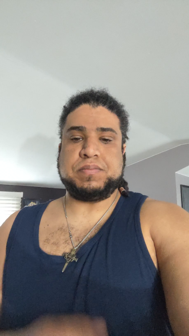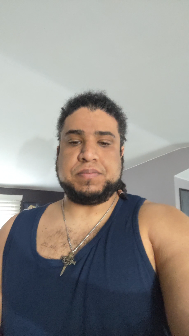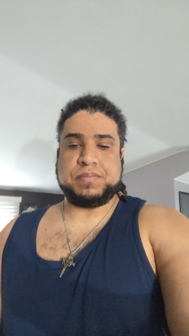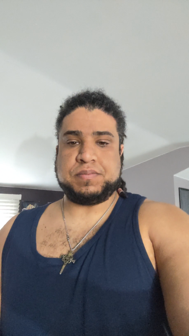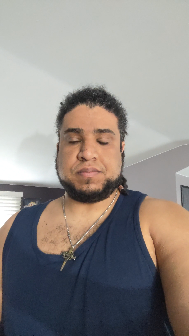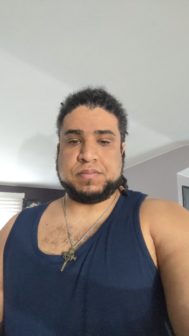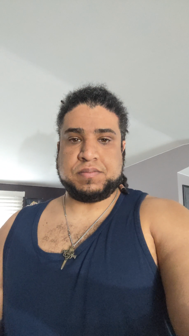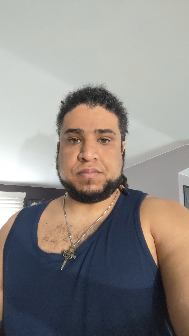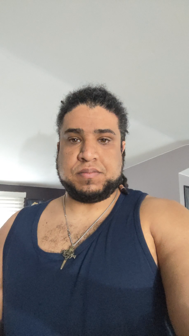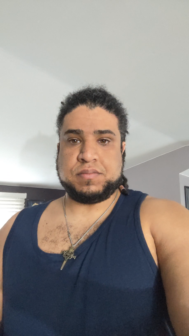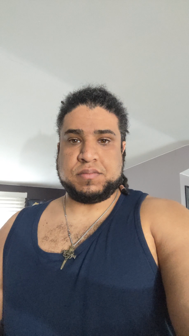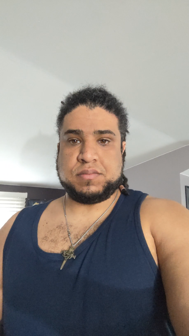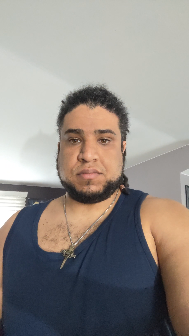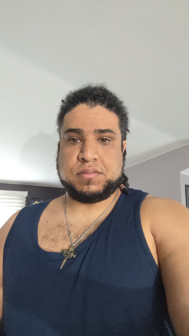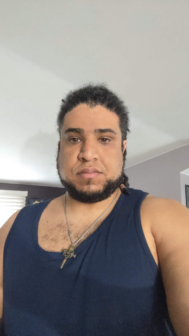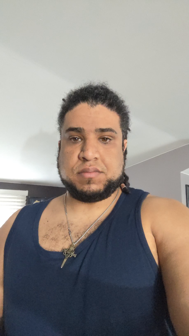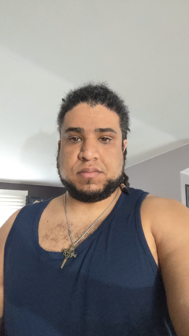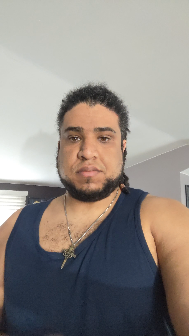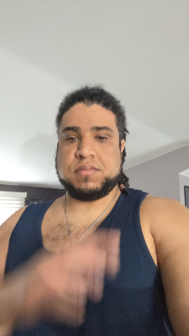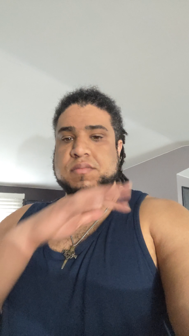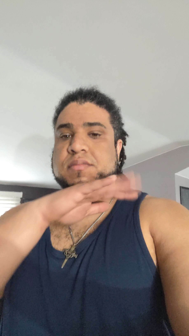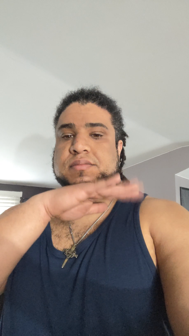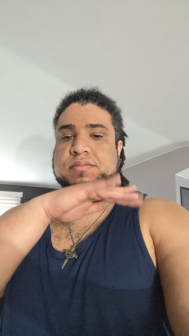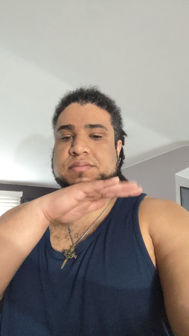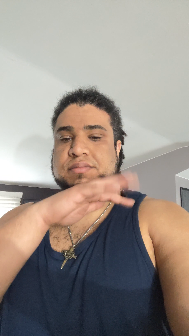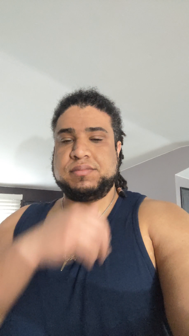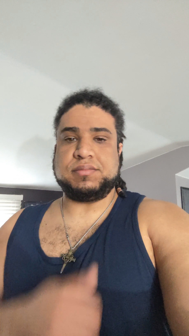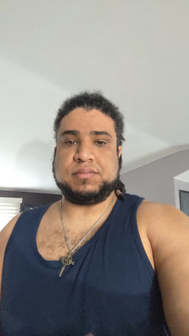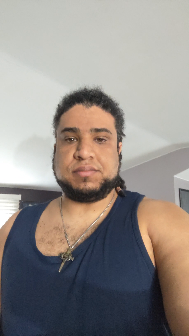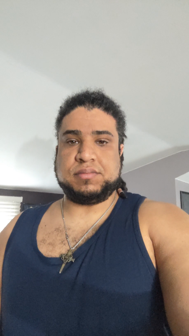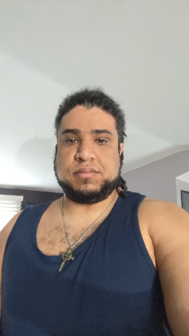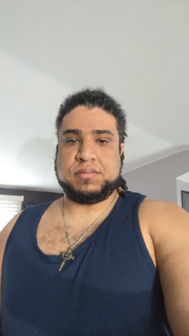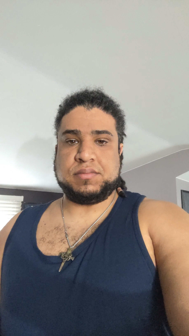naughty